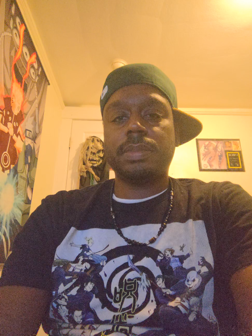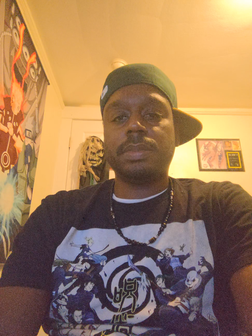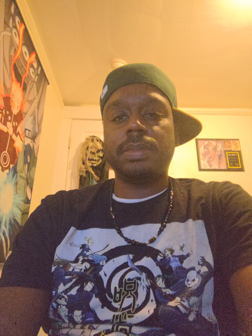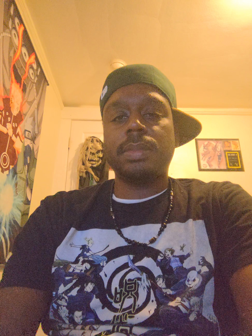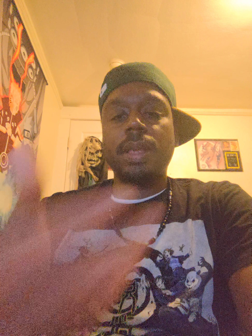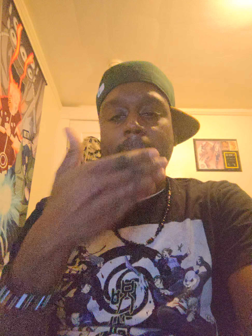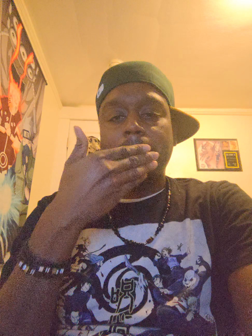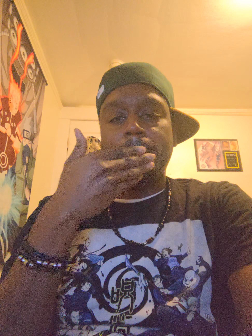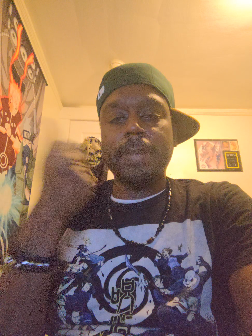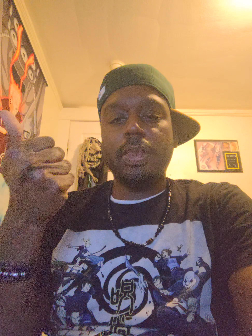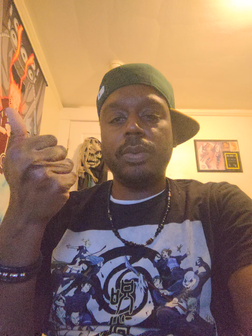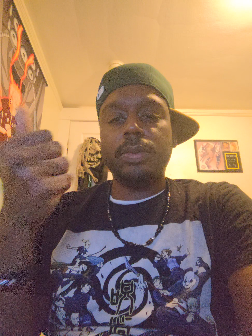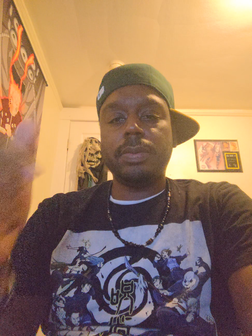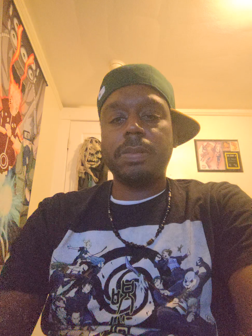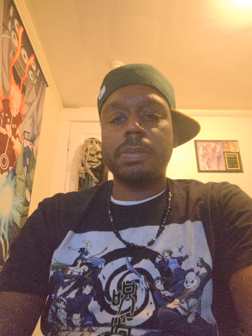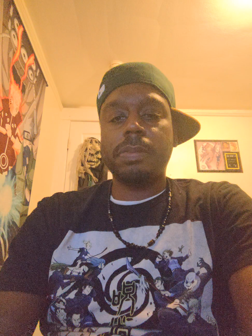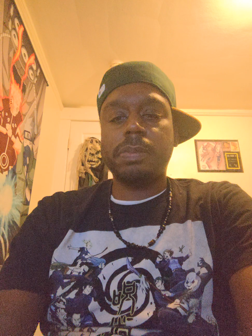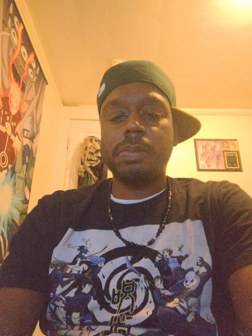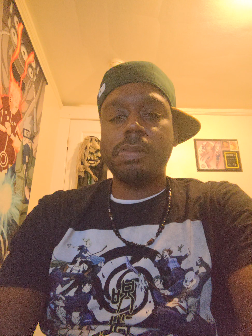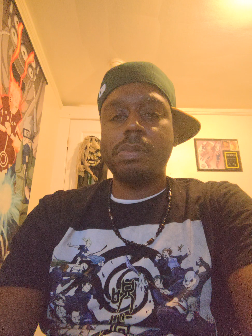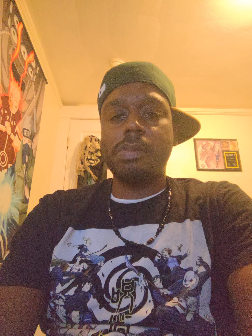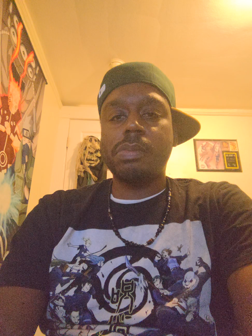better